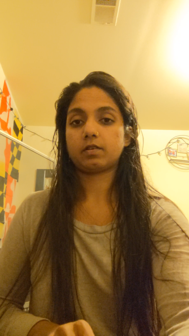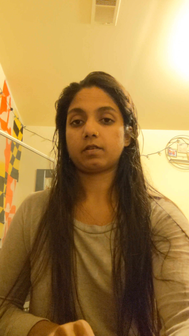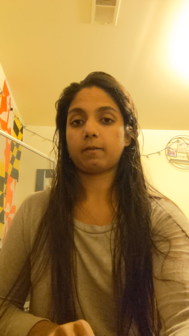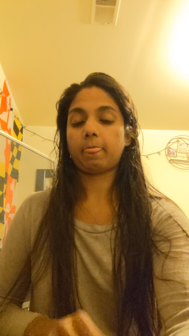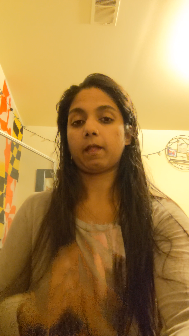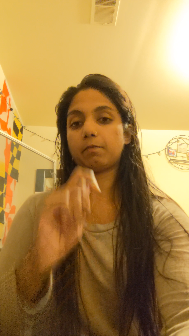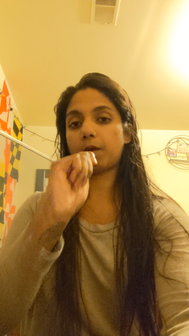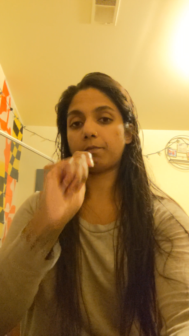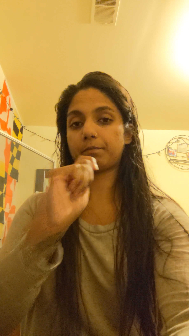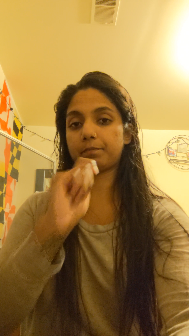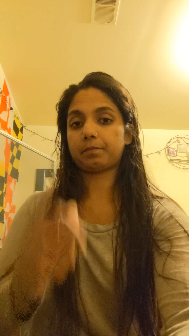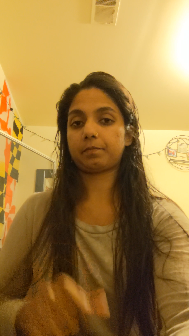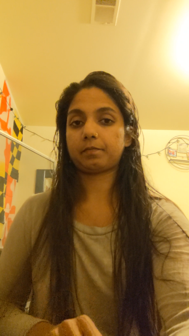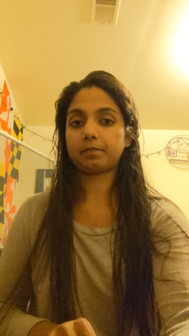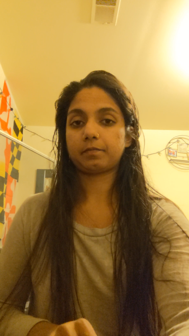popsicle